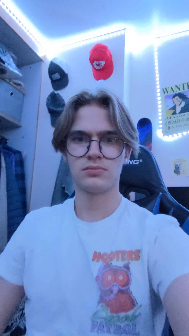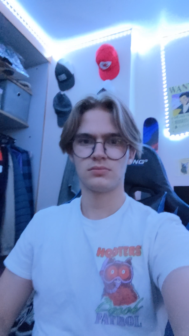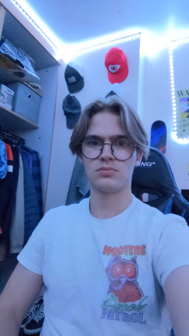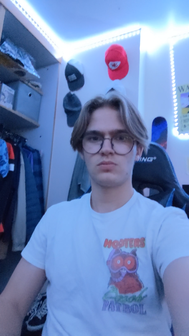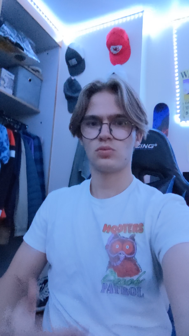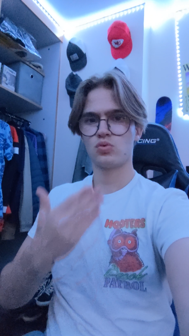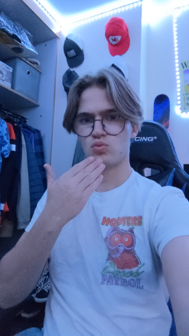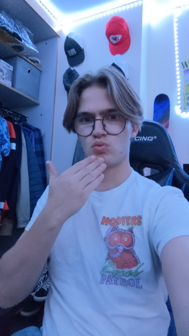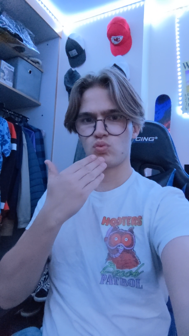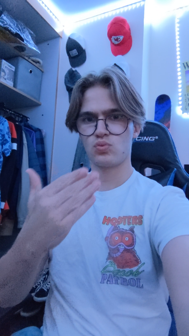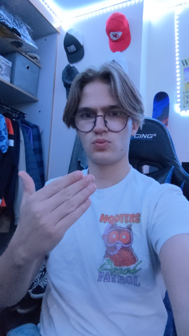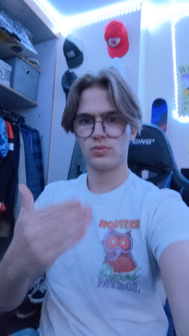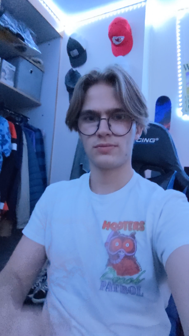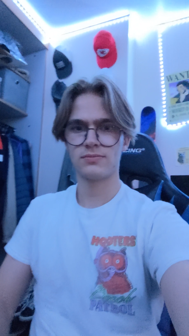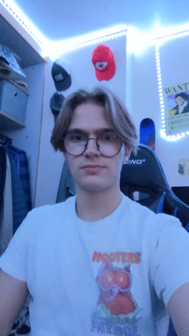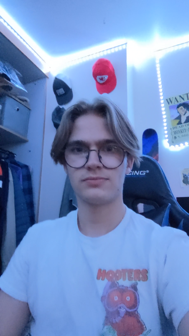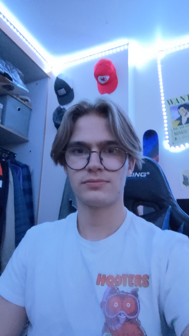good